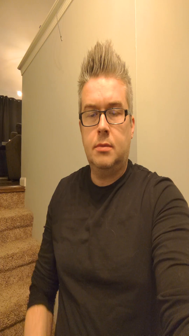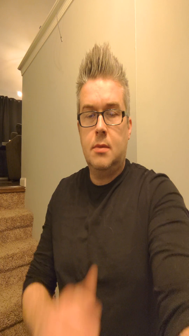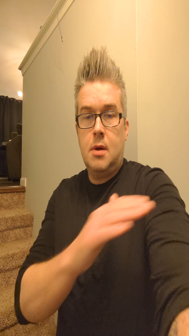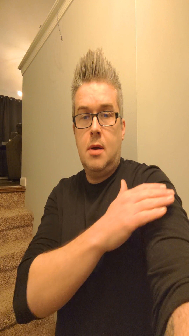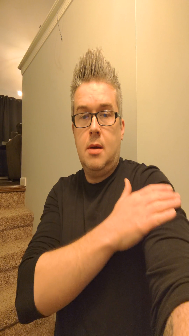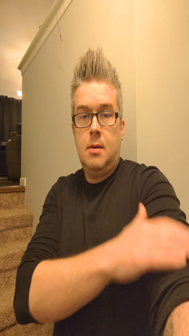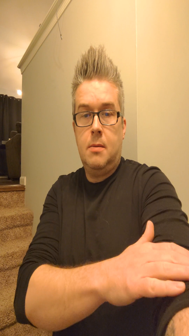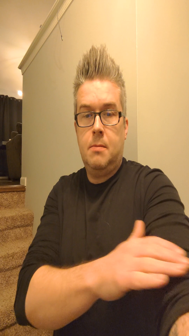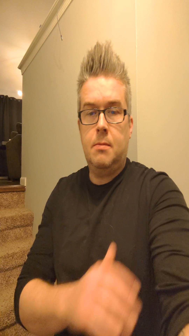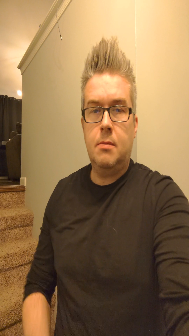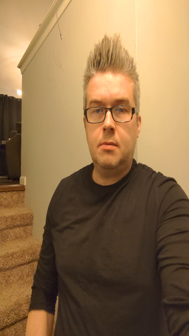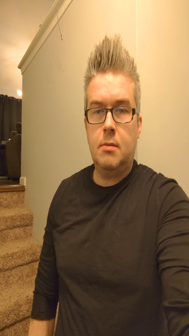arm